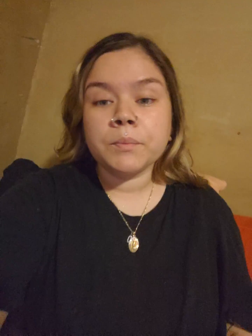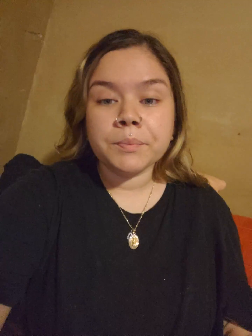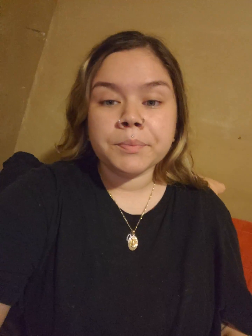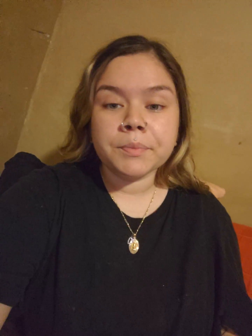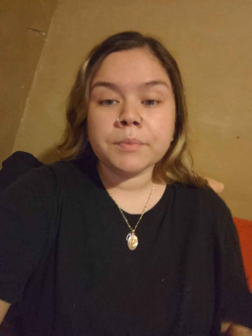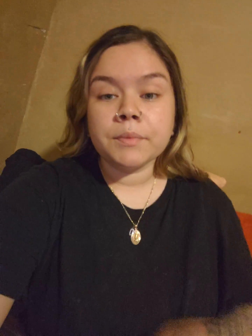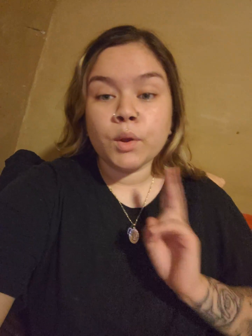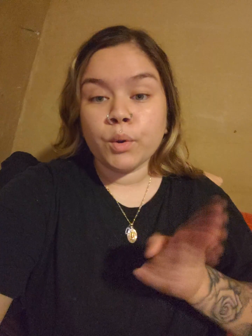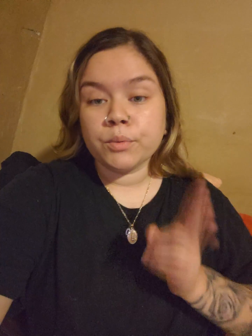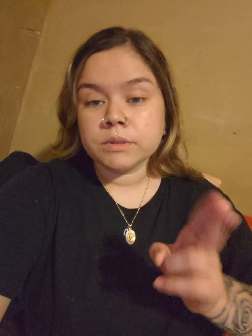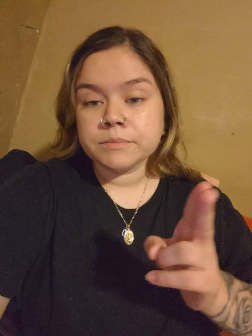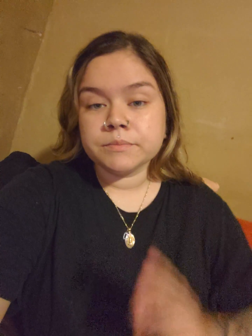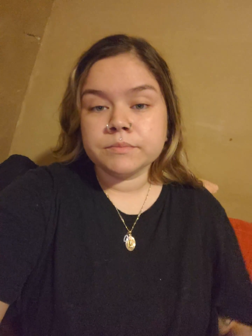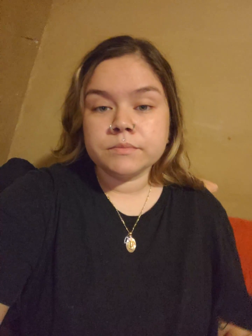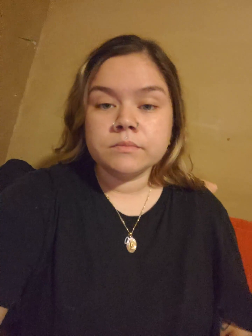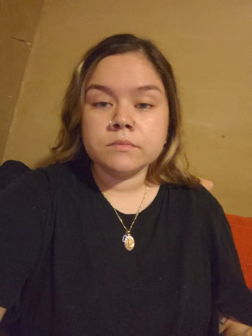hurry